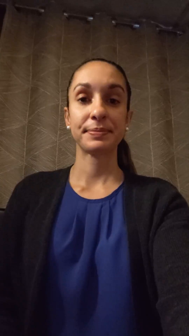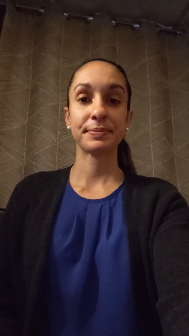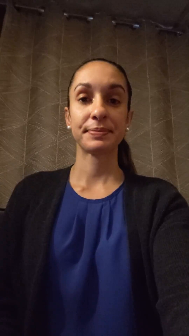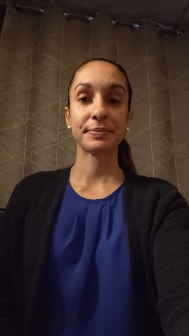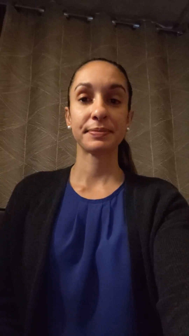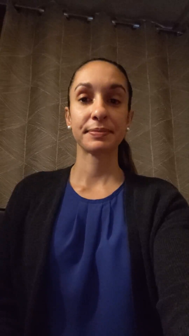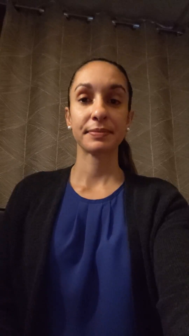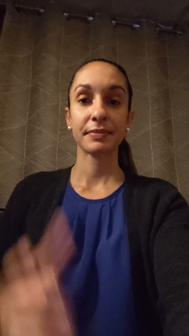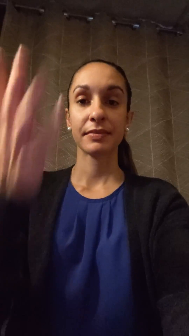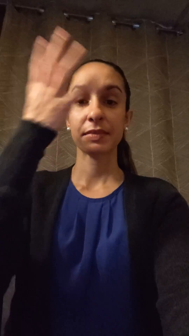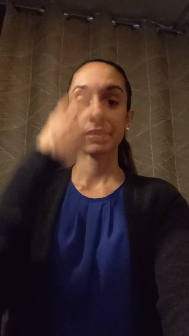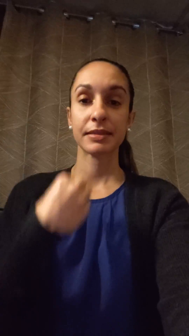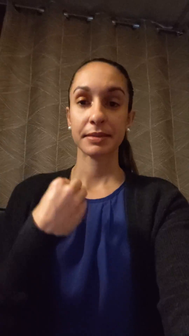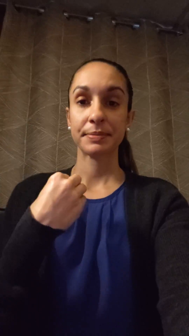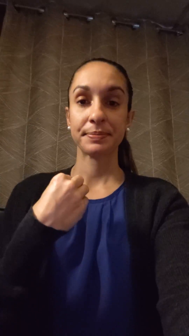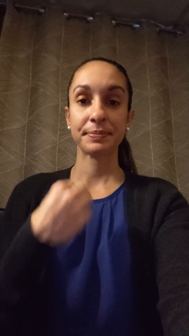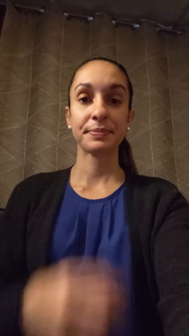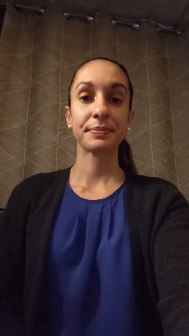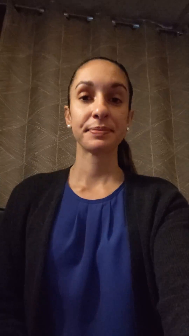asleep